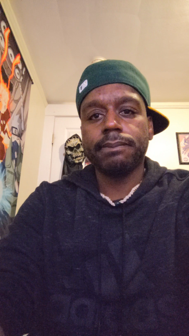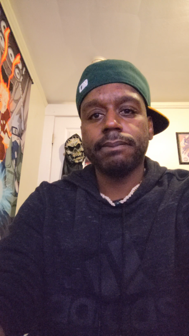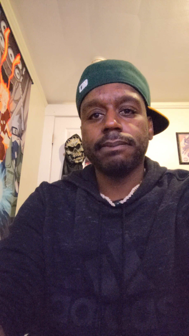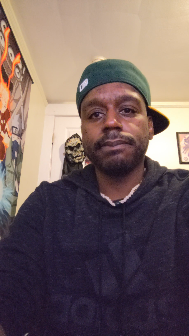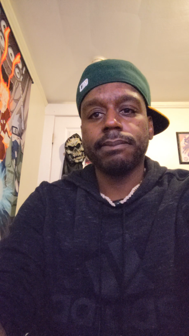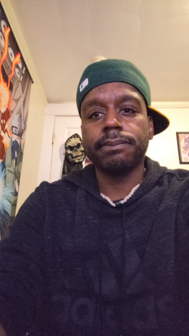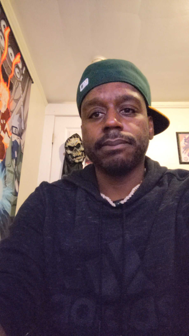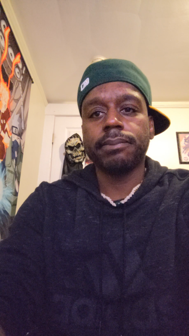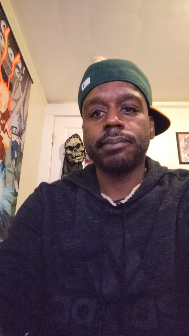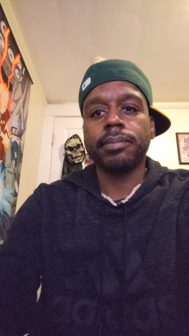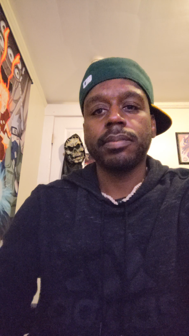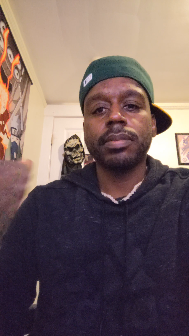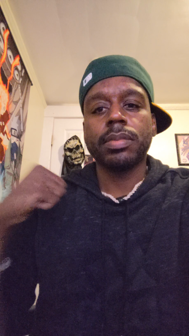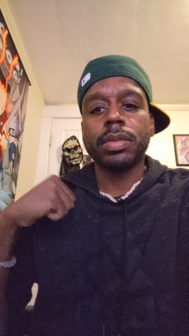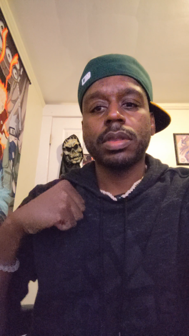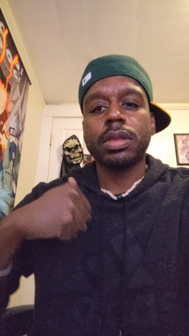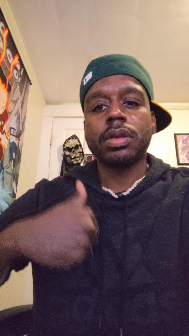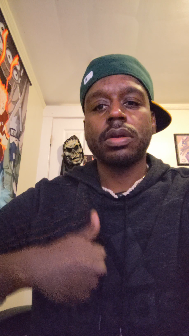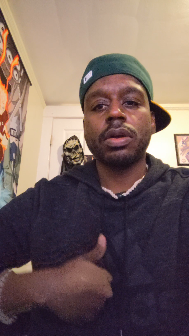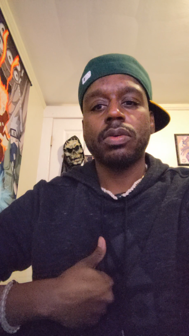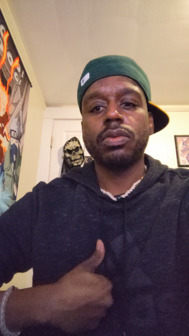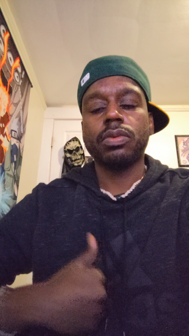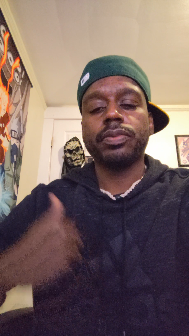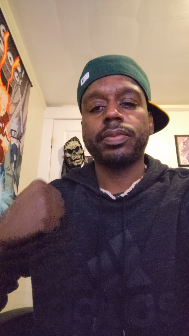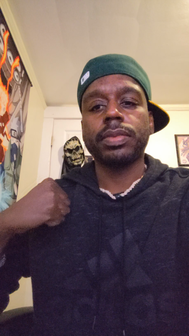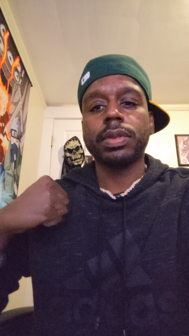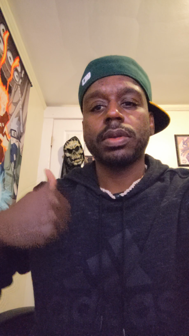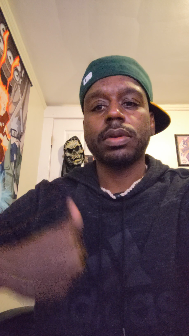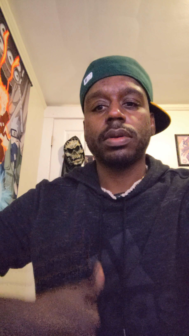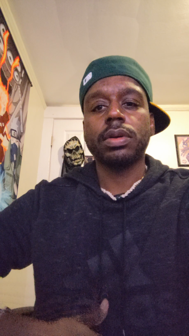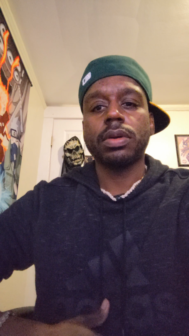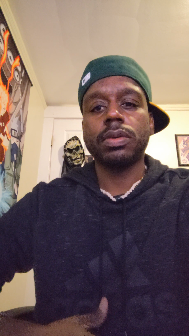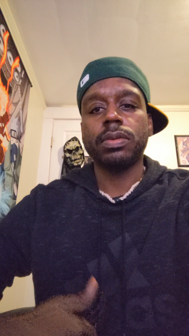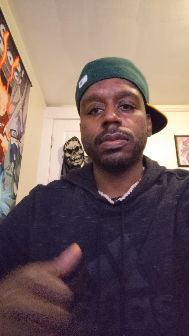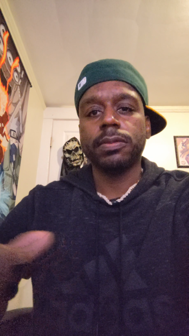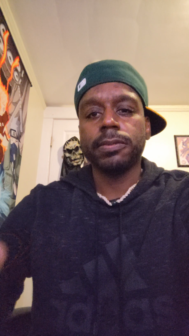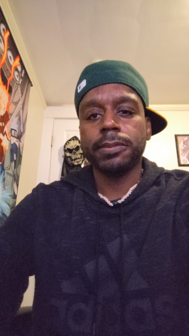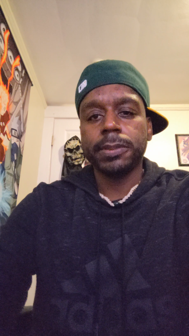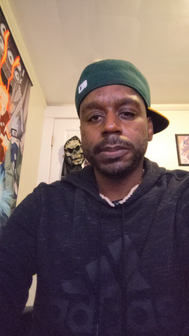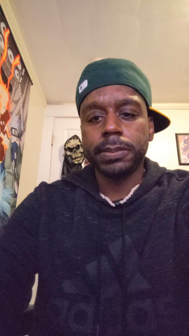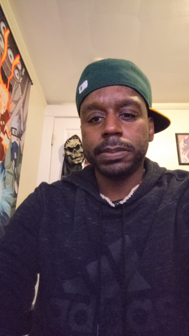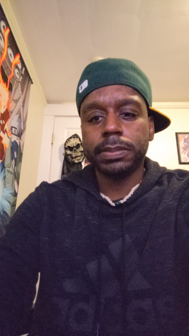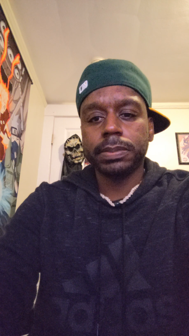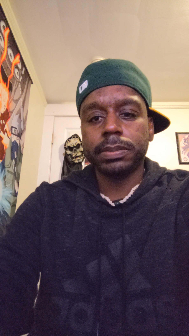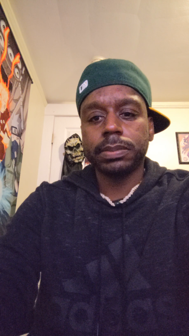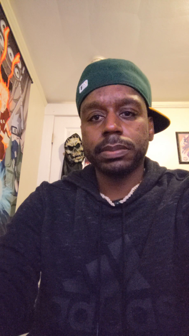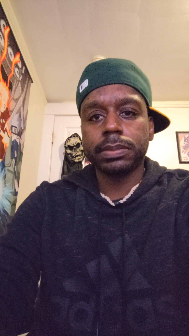coats